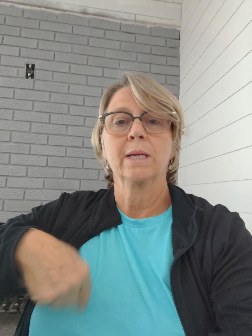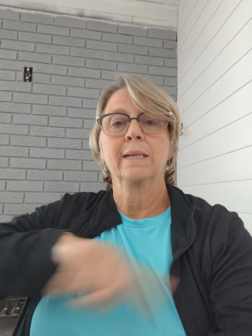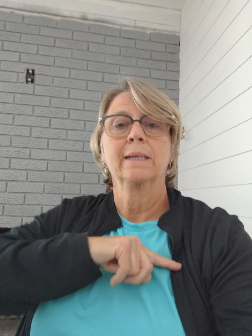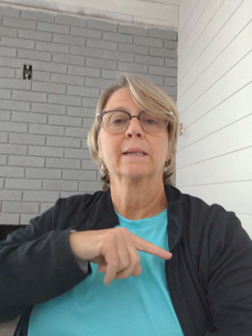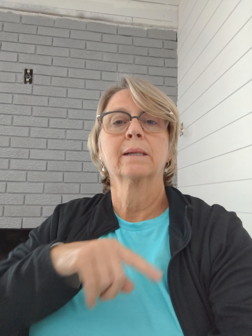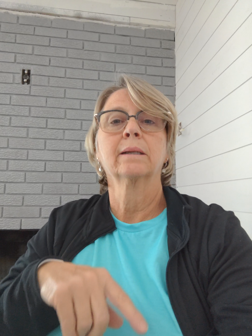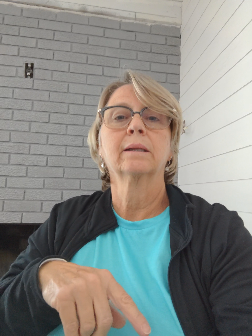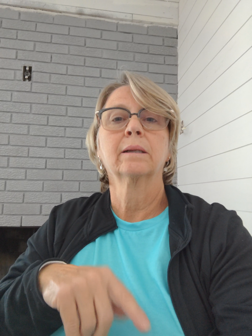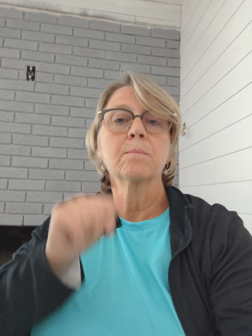we